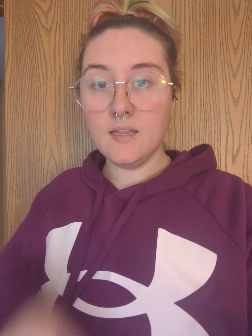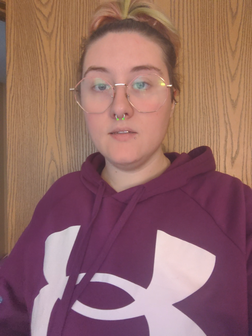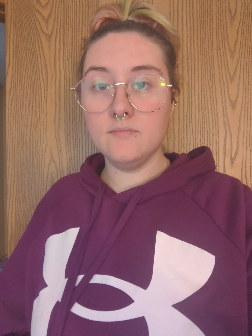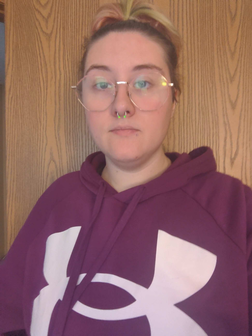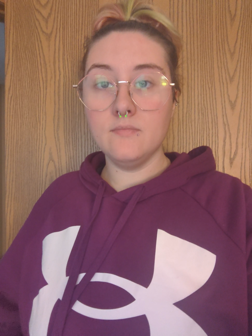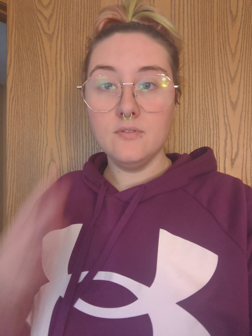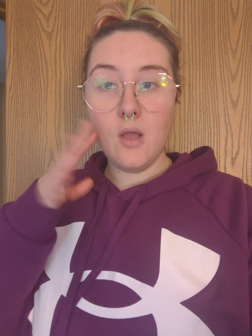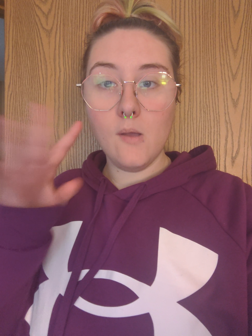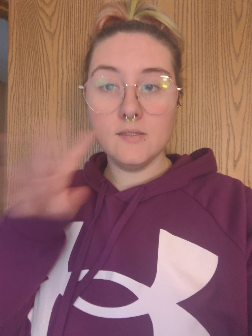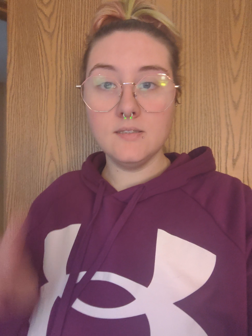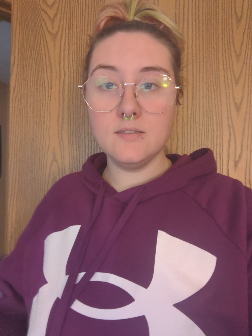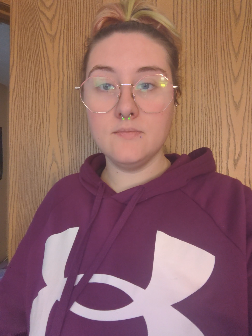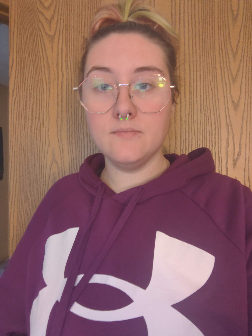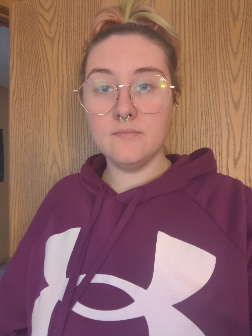noisy